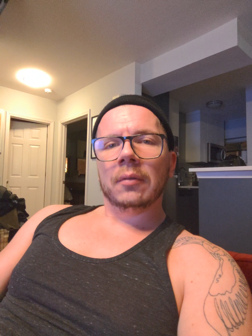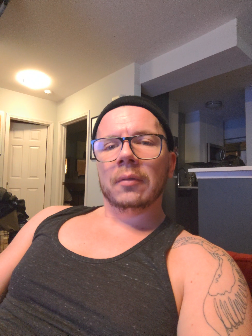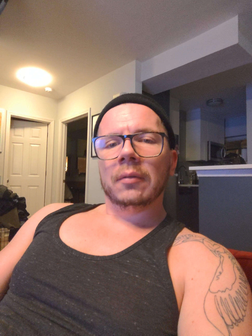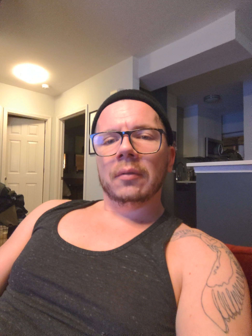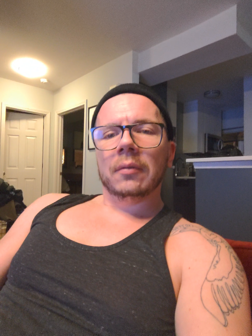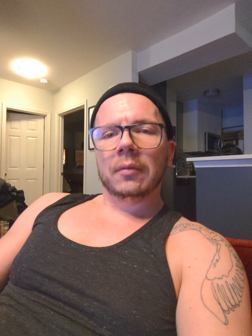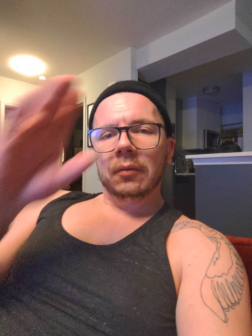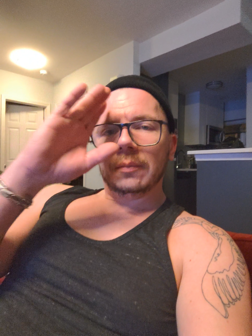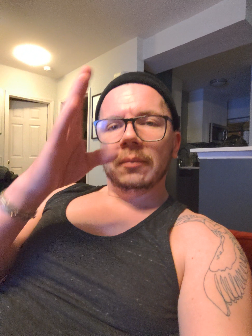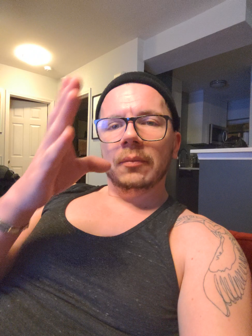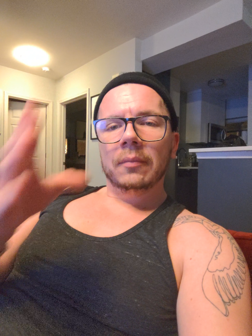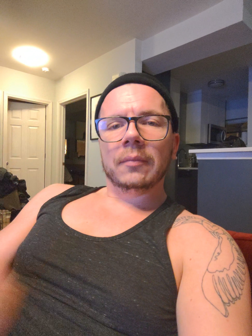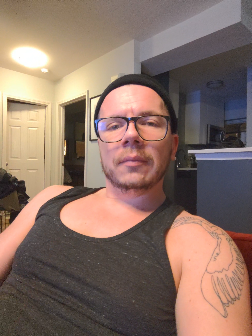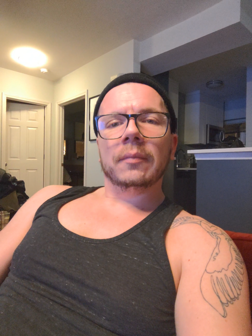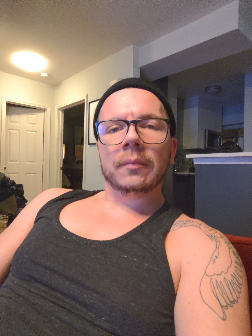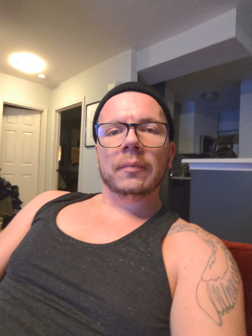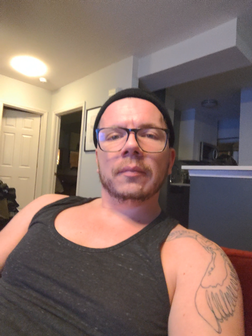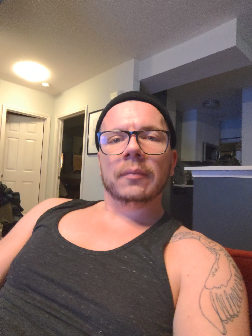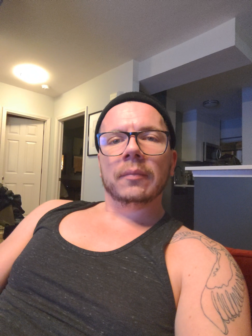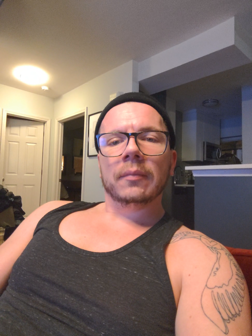hello